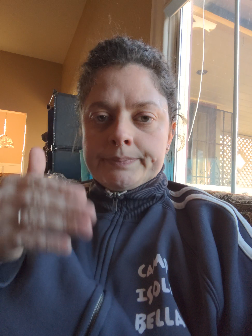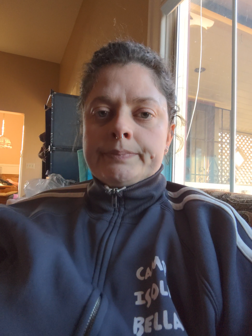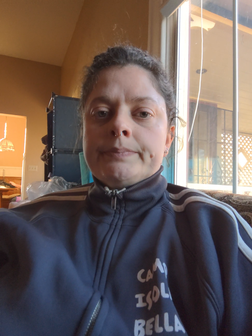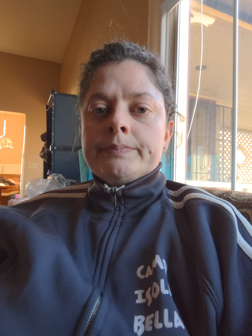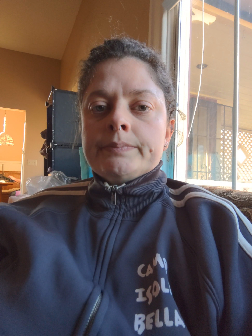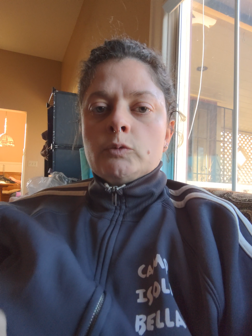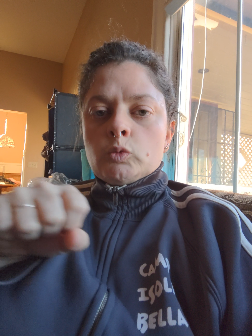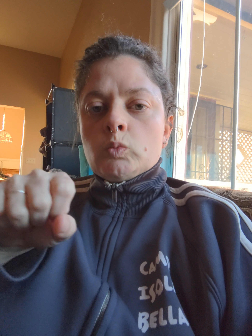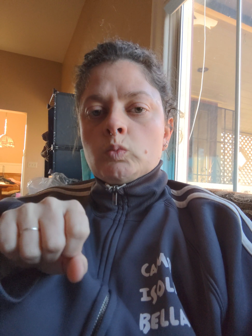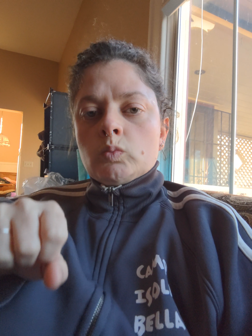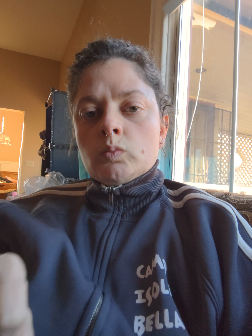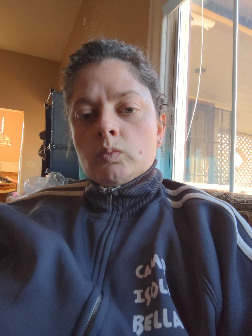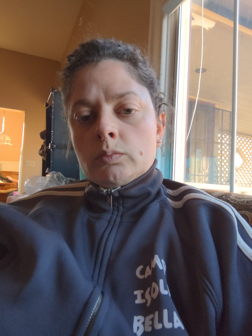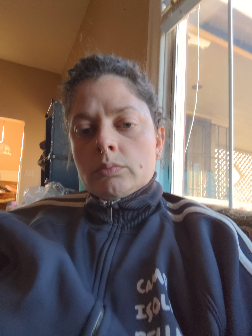shoe